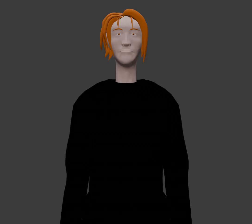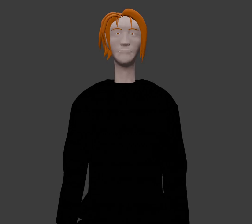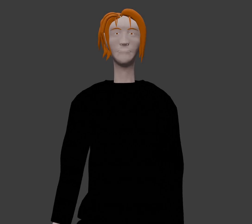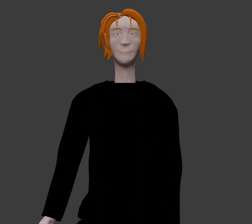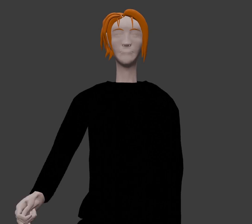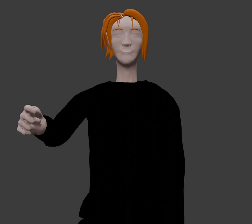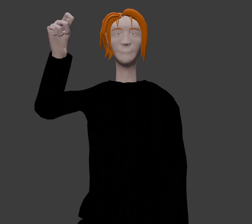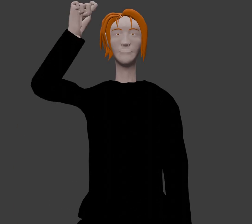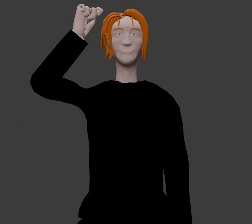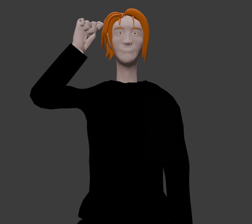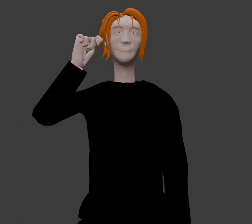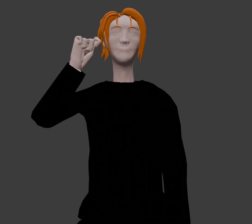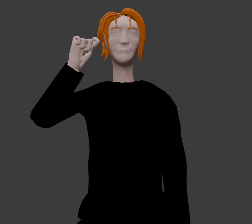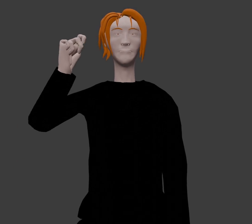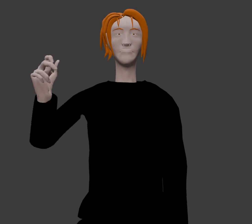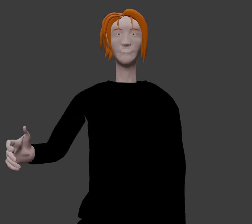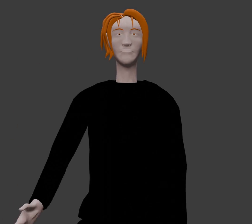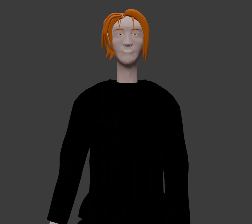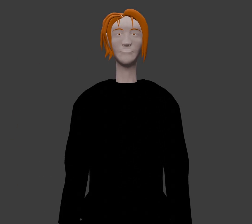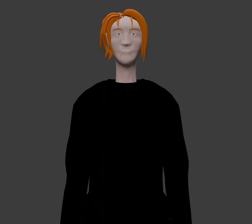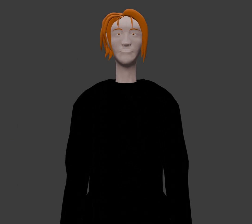Ball Cap